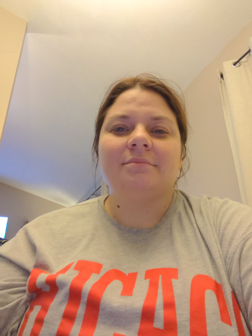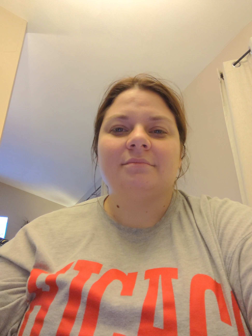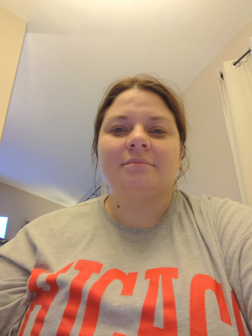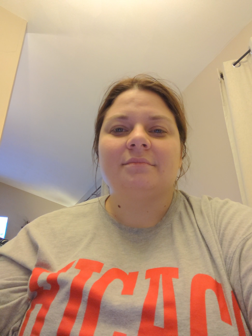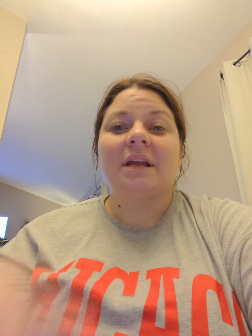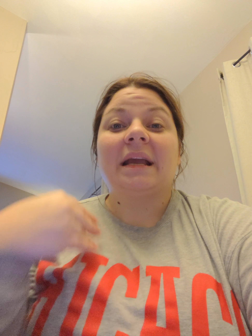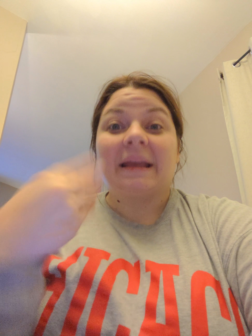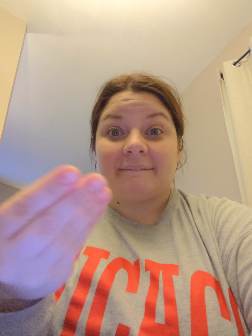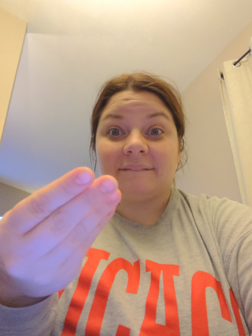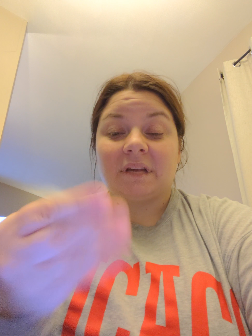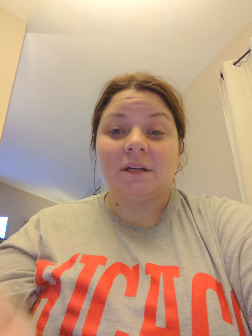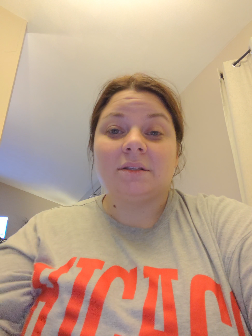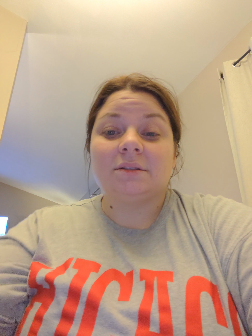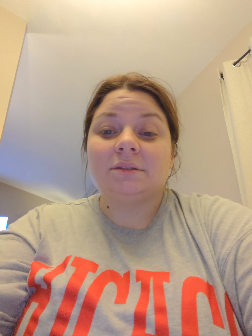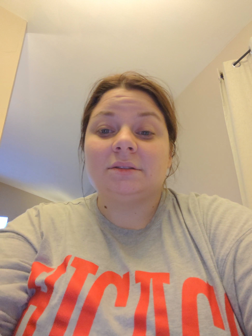give